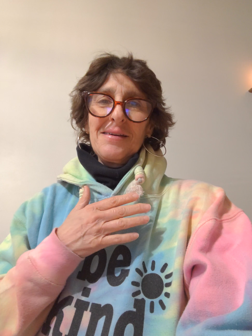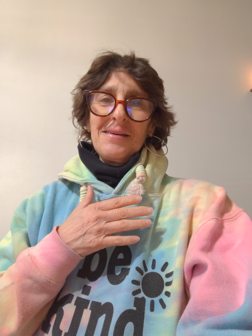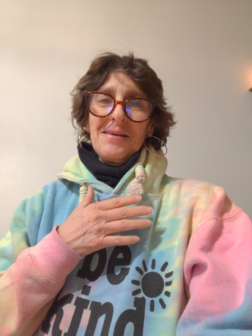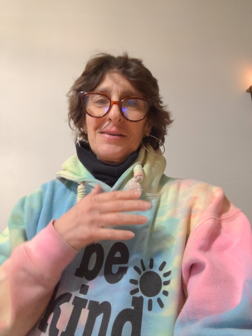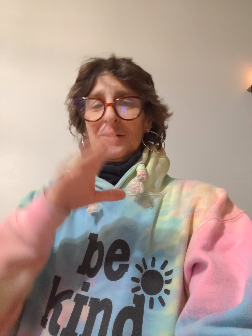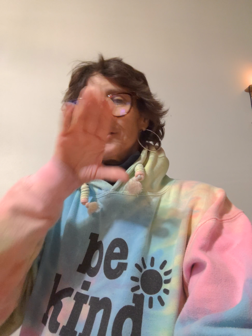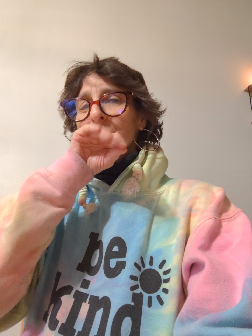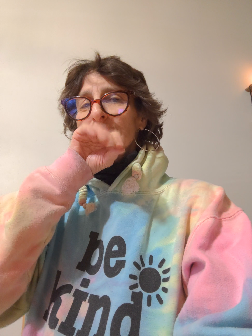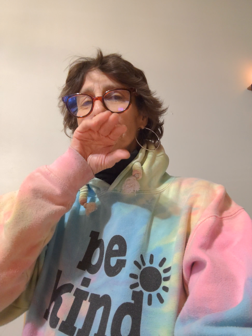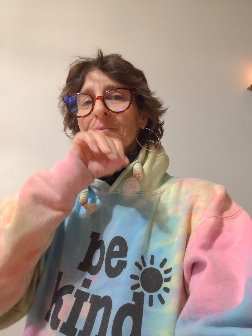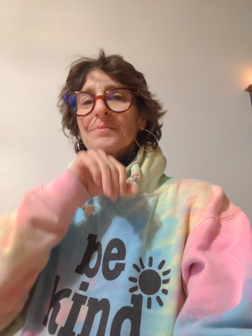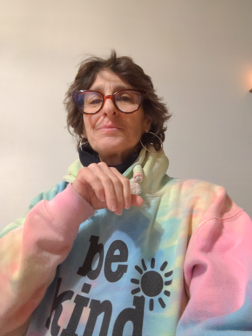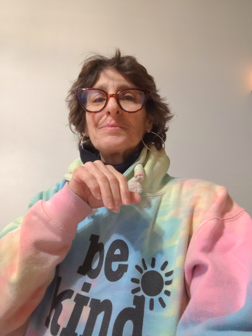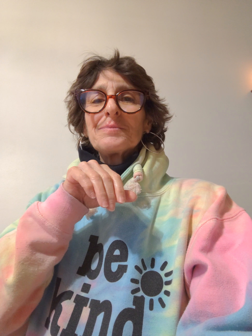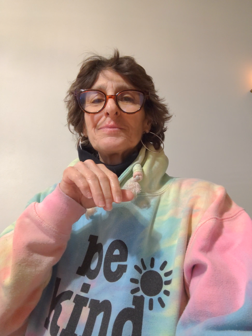goose